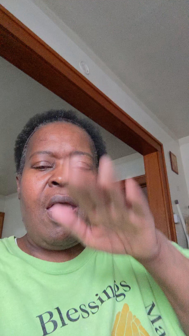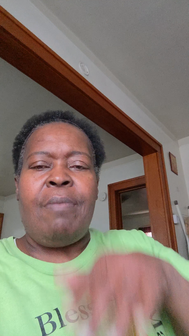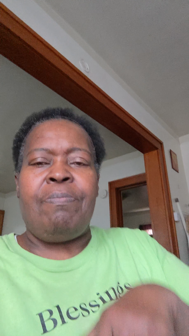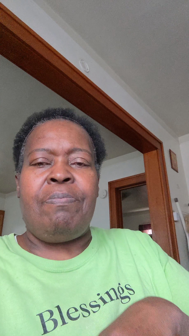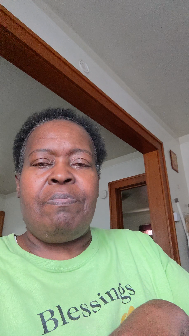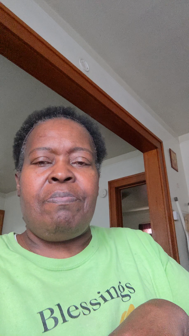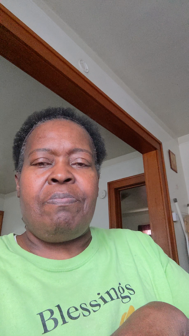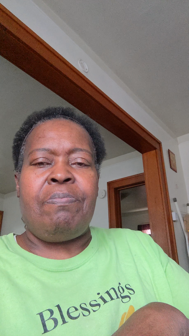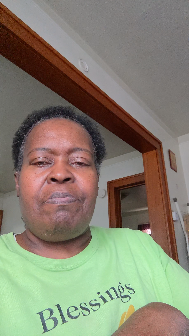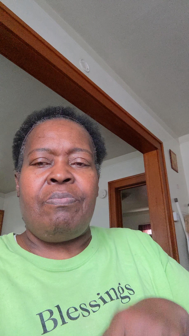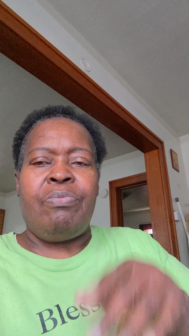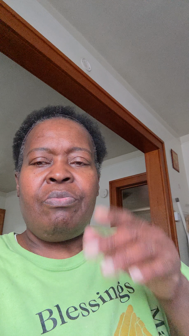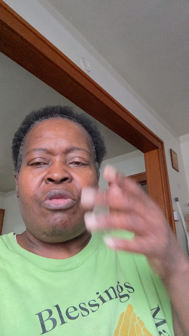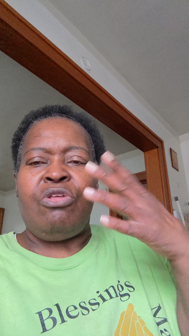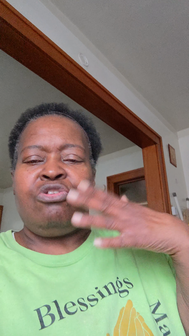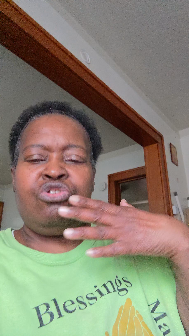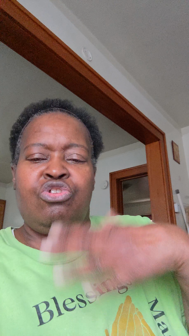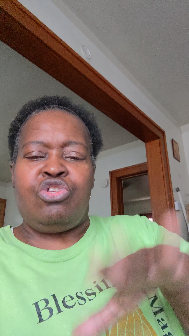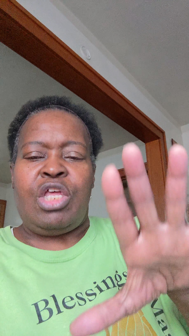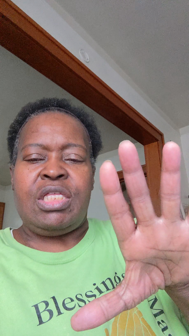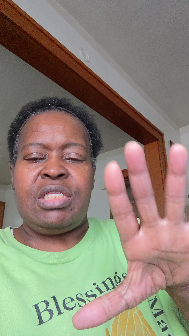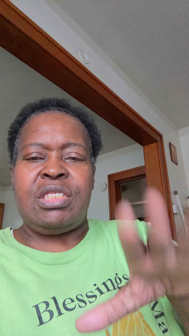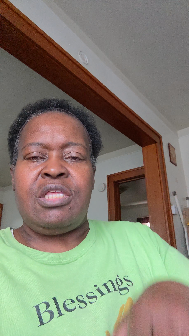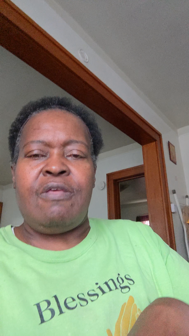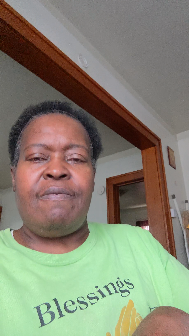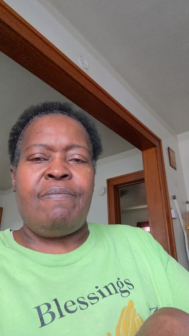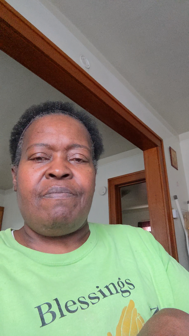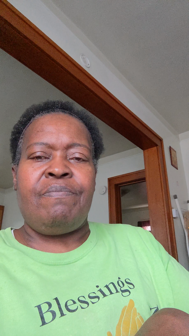dress